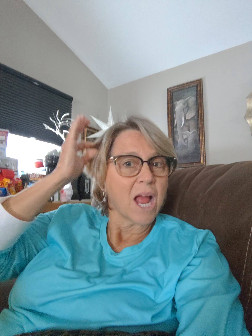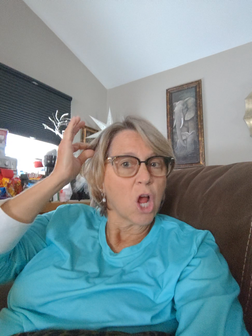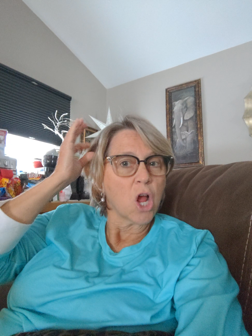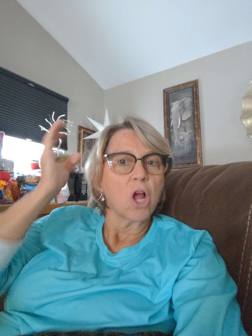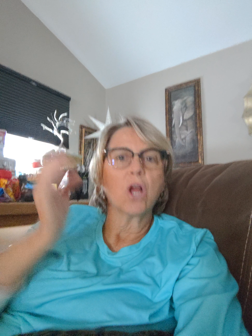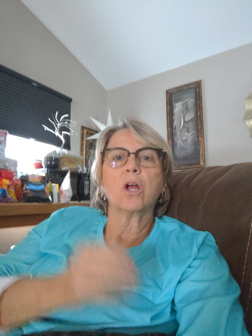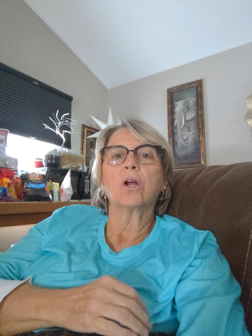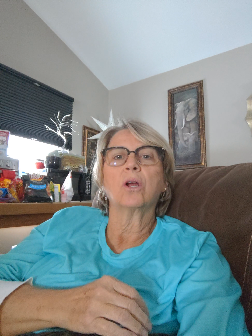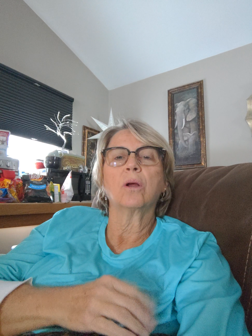hair